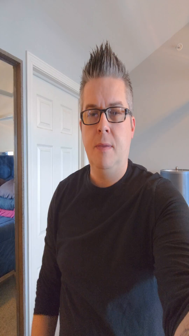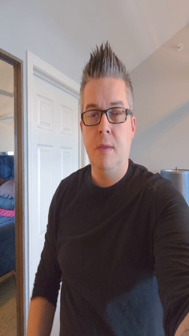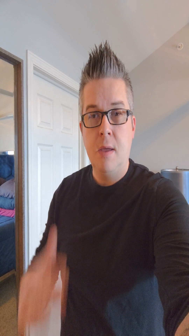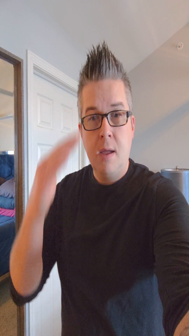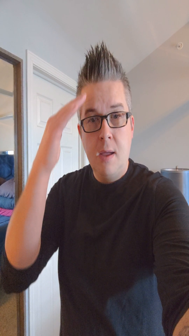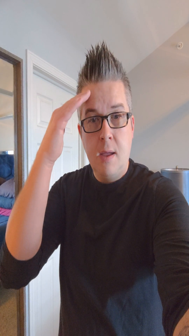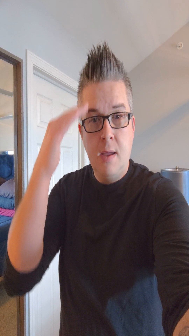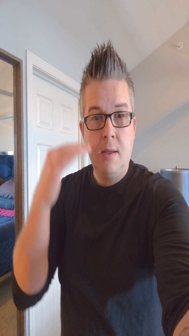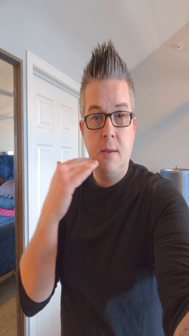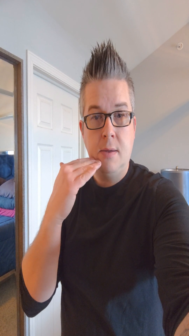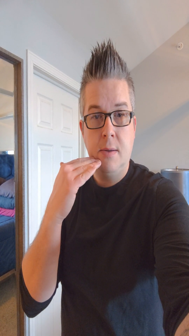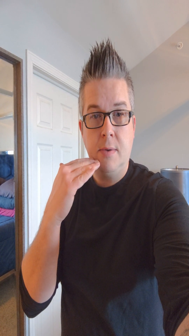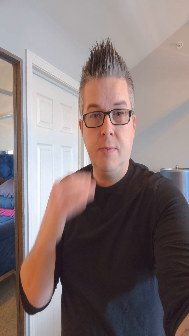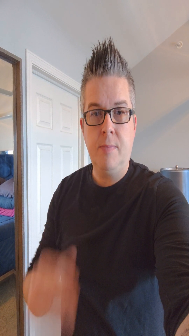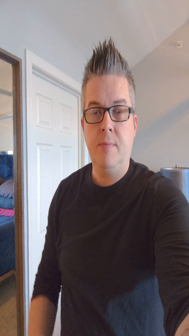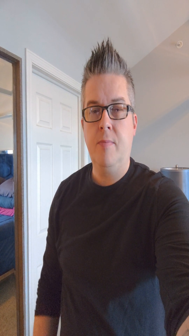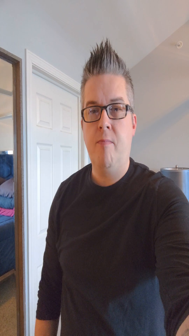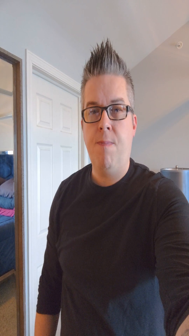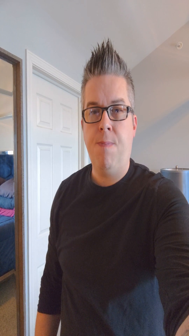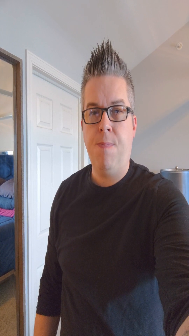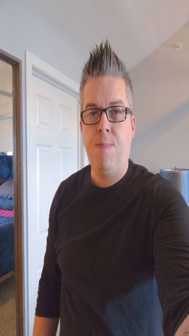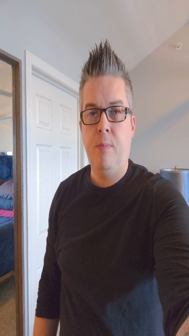head